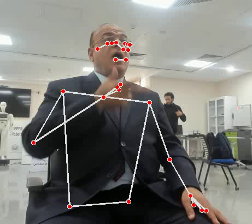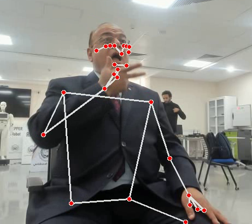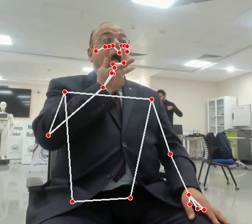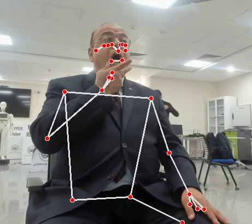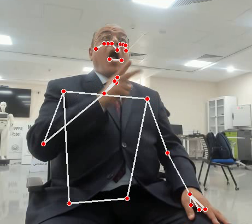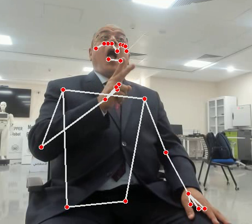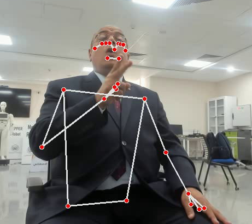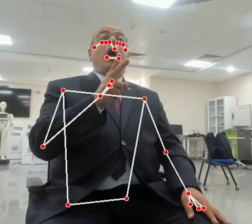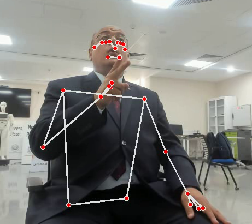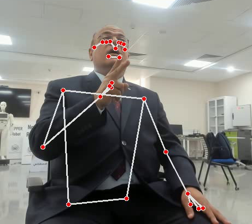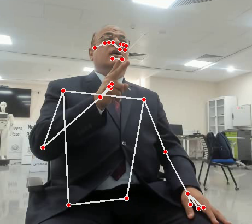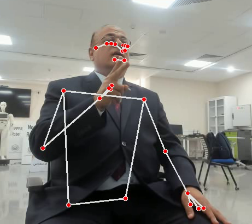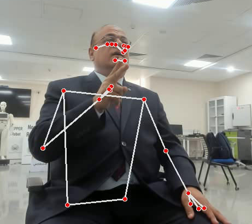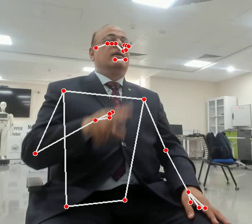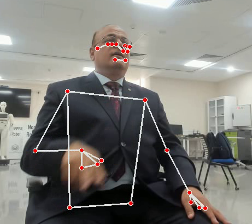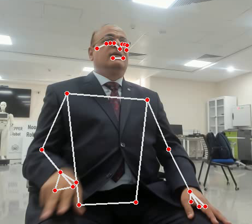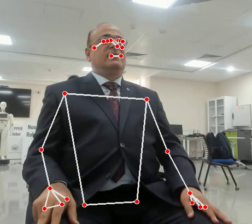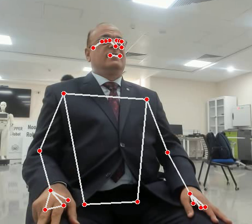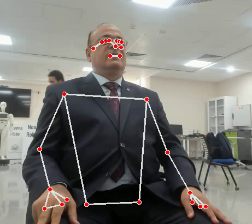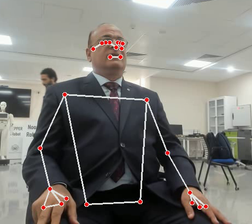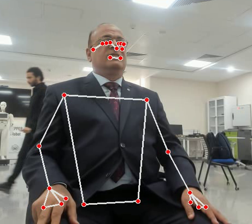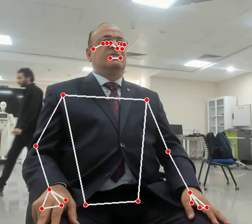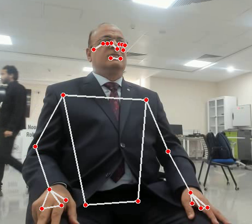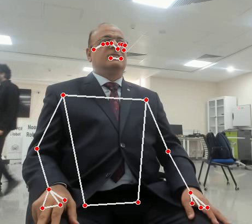helw awy